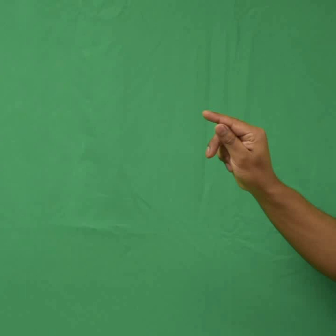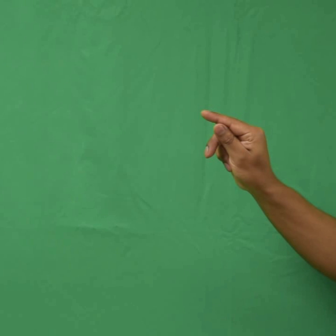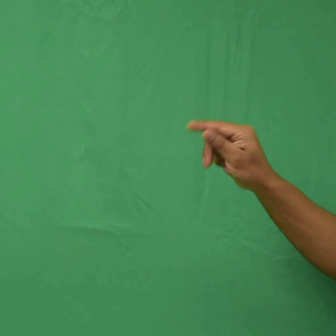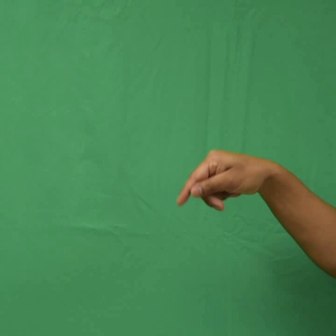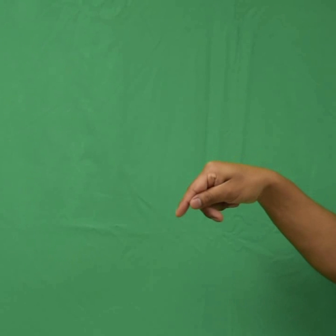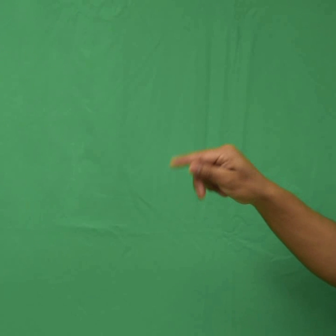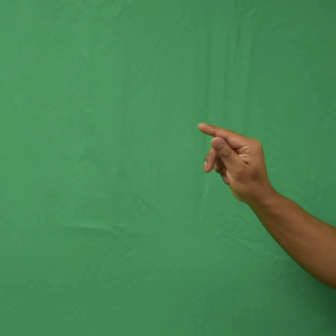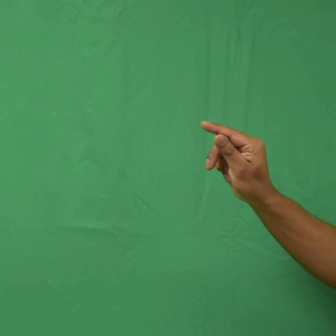K